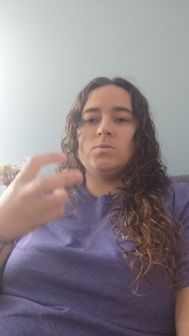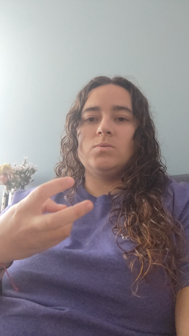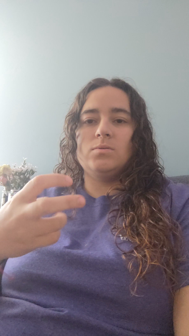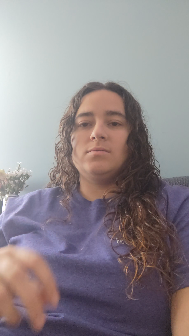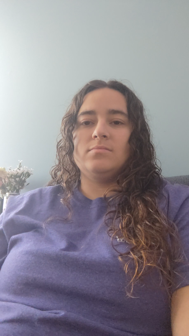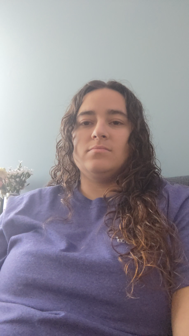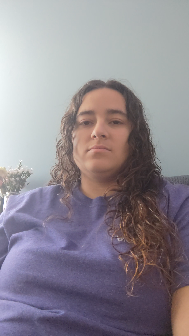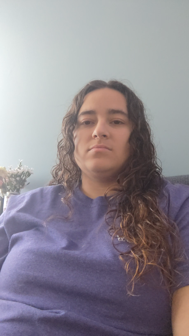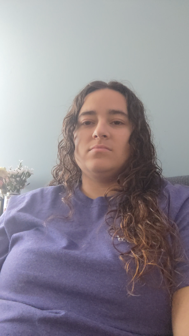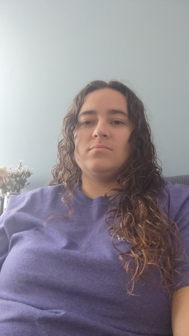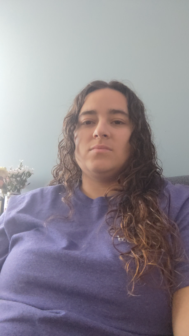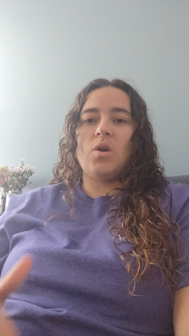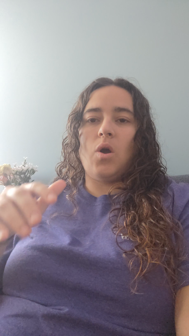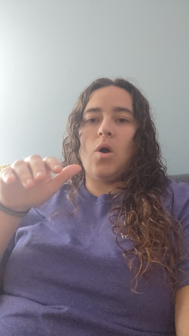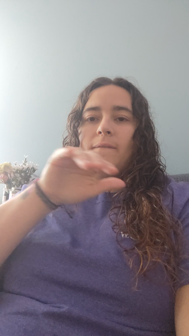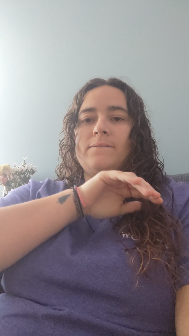cover